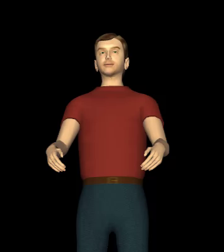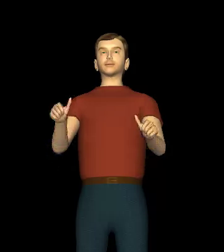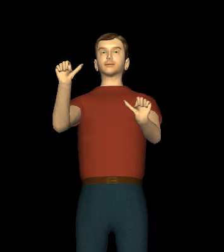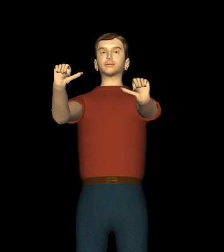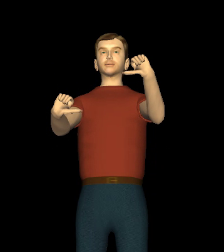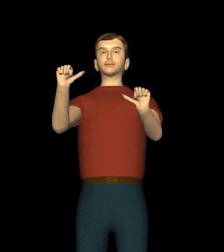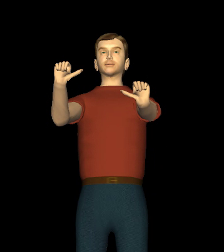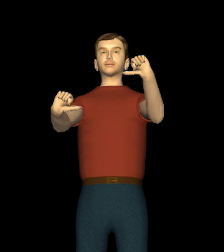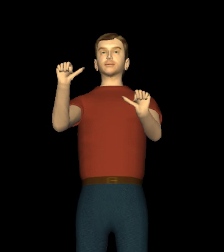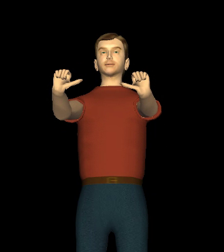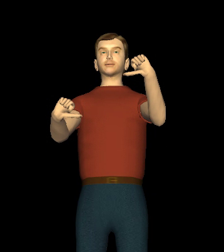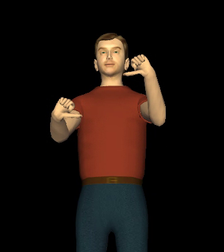مختبر